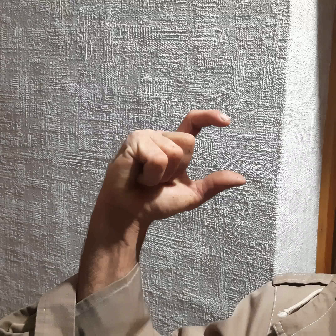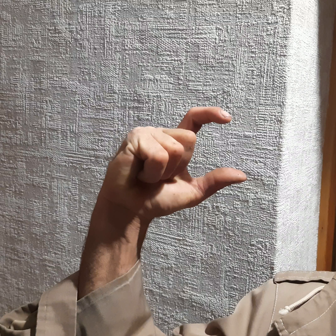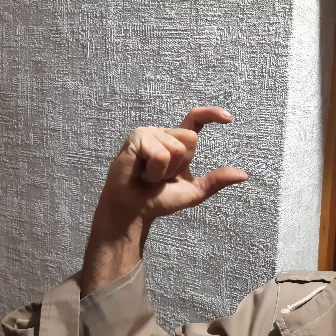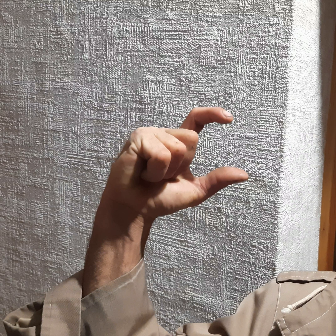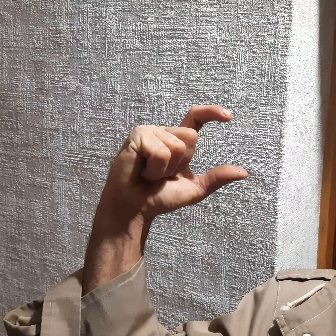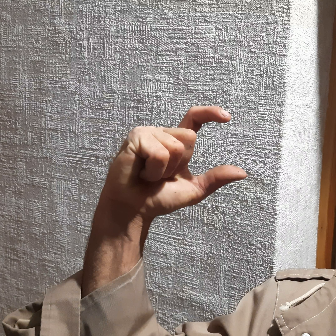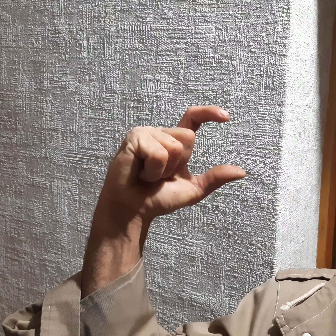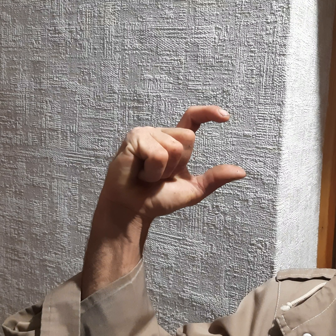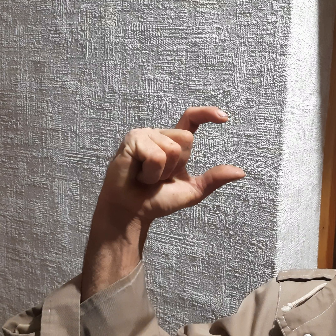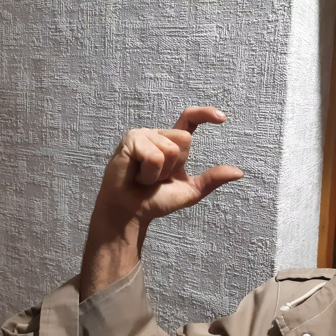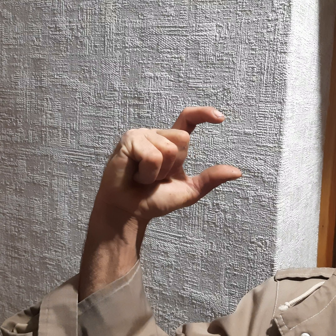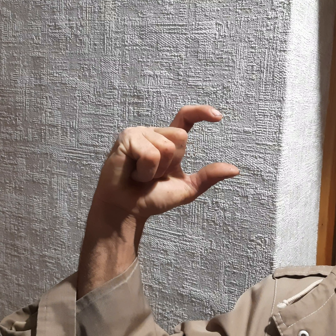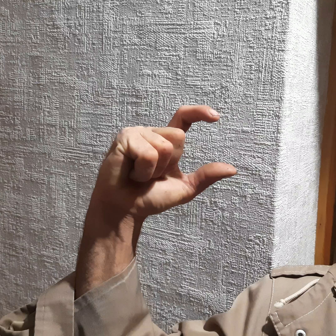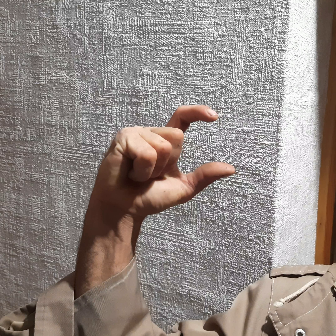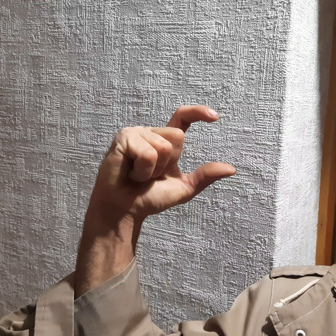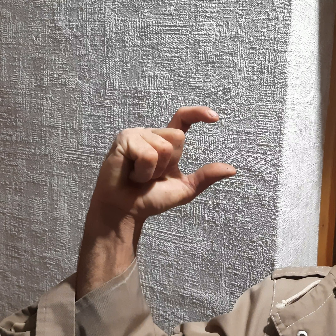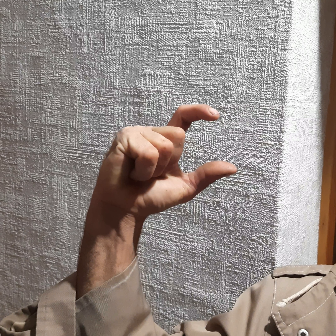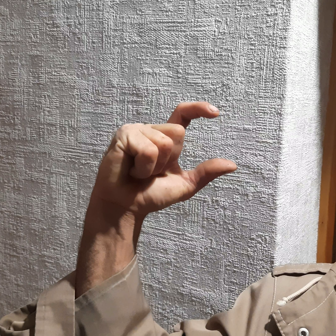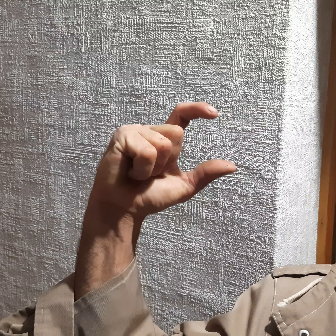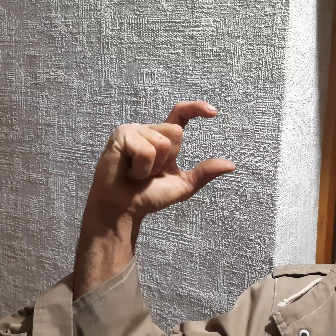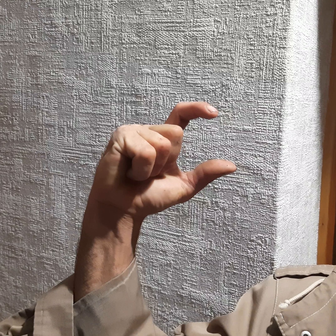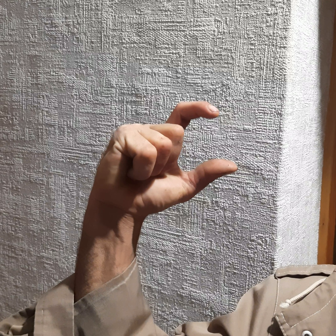Є